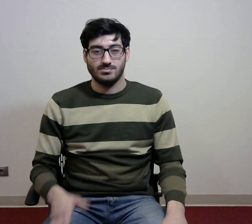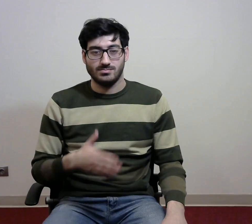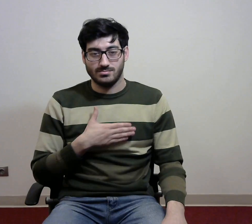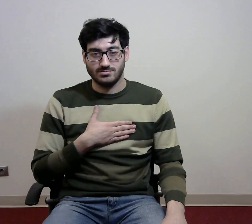mən